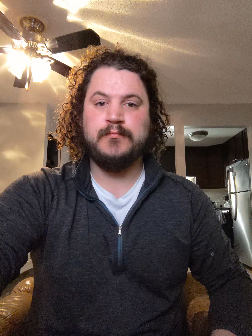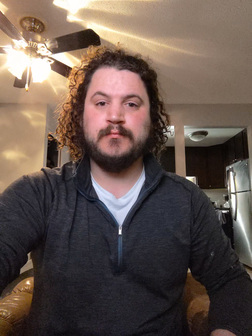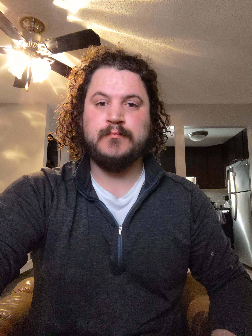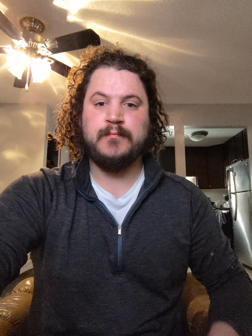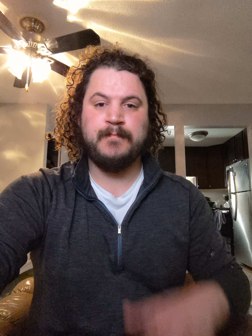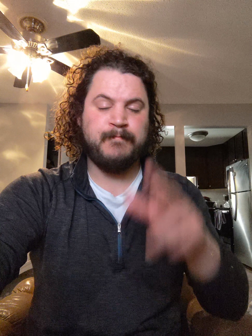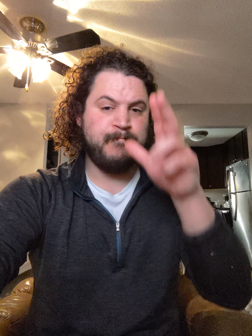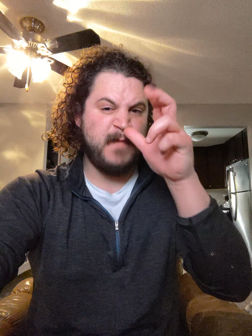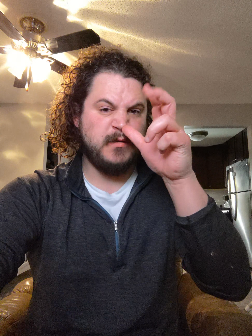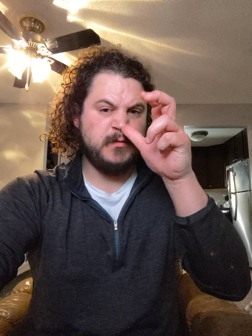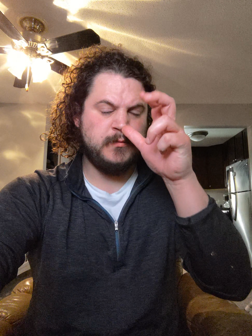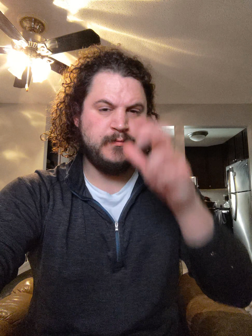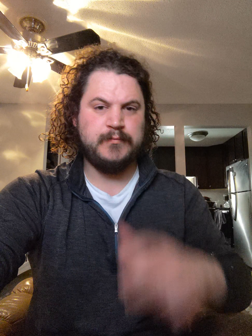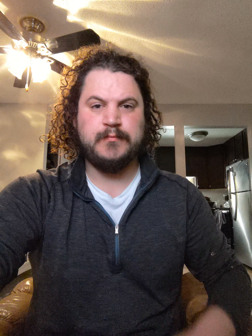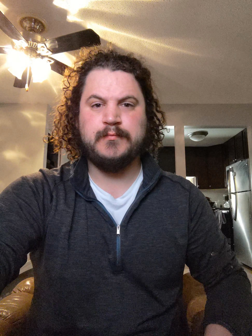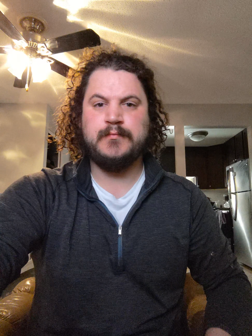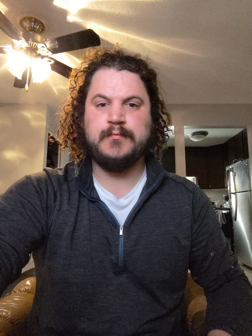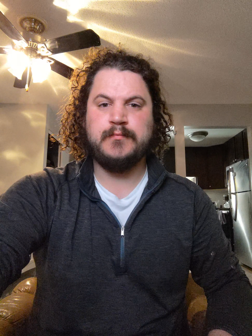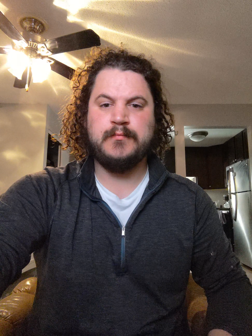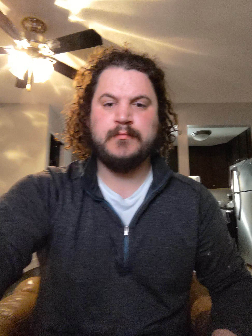bug